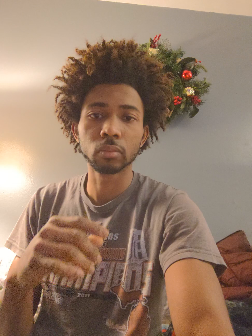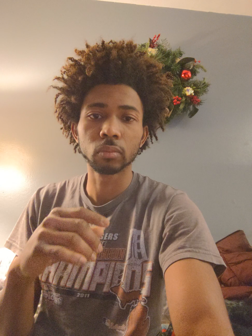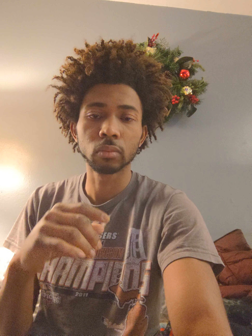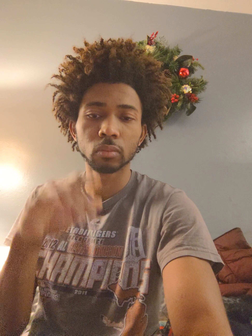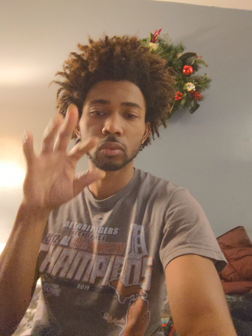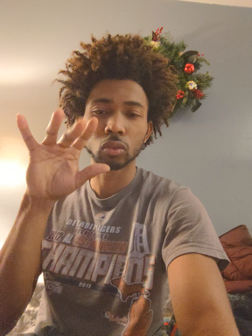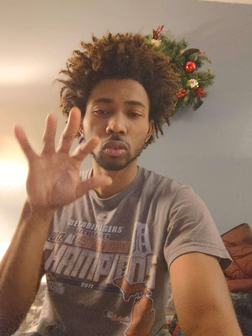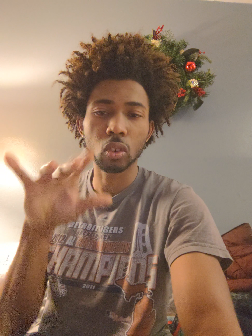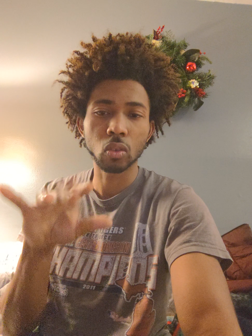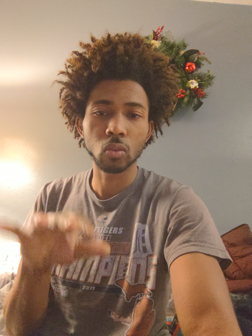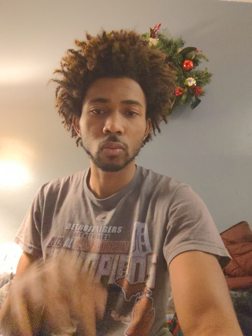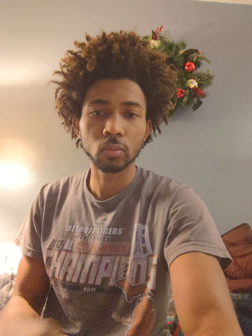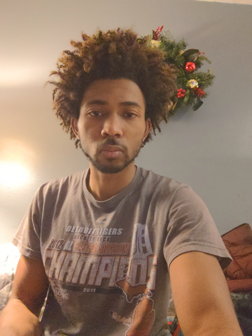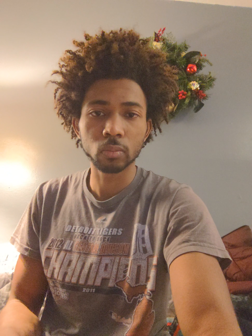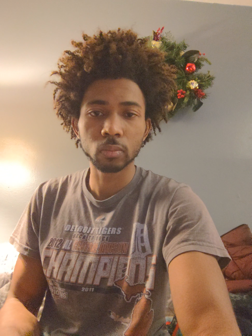snow